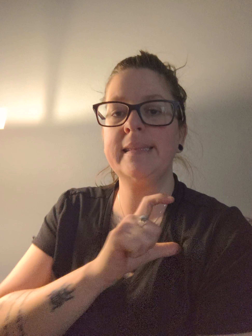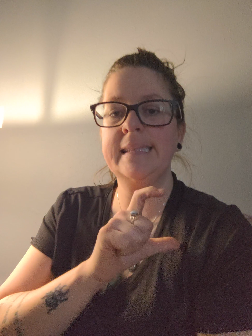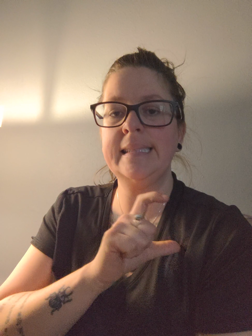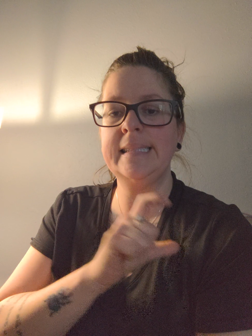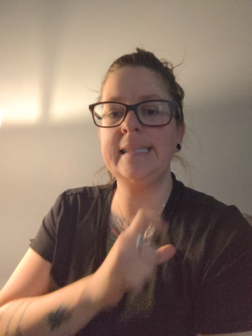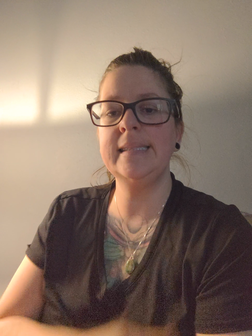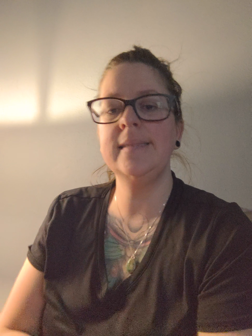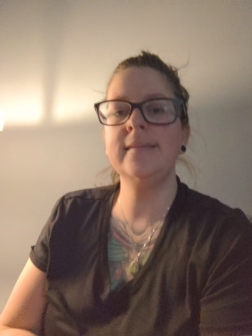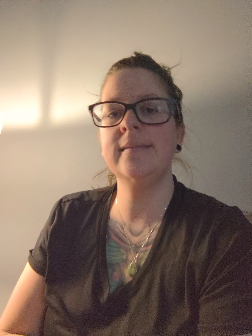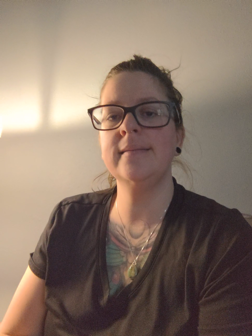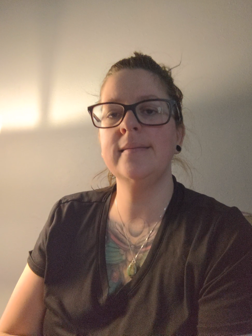police